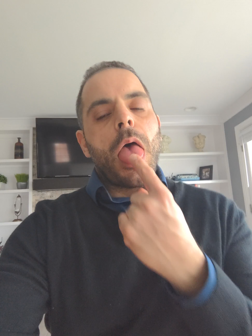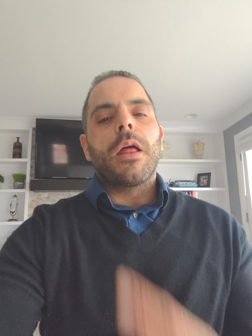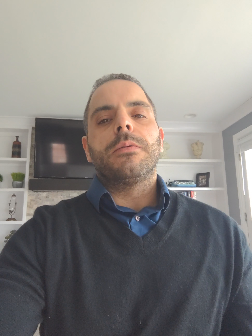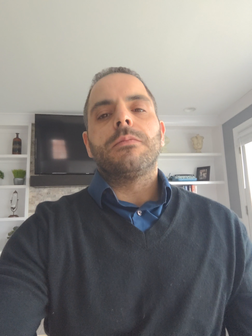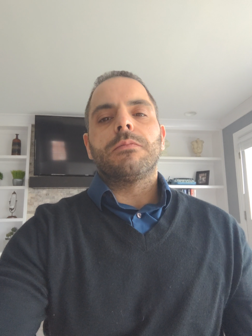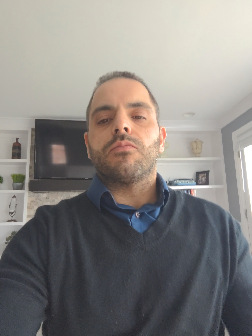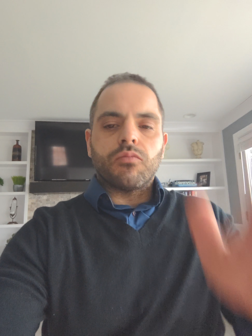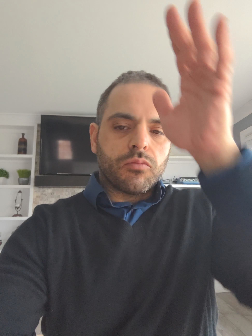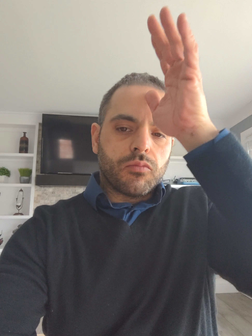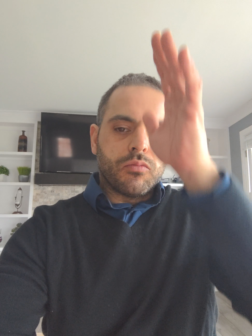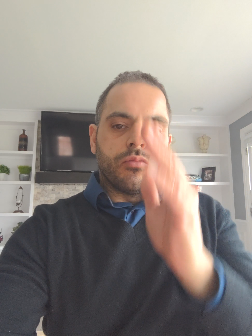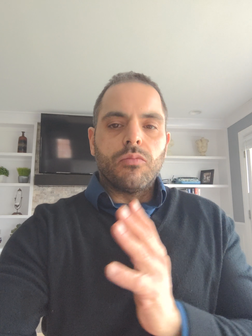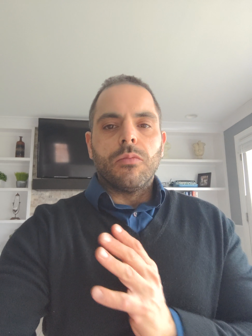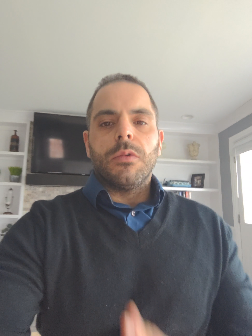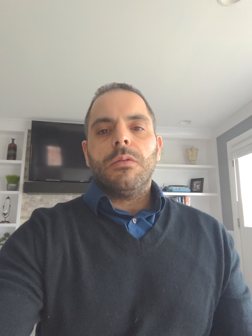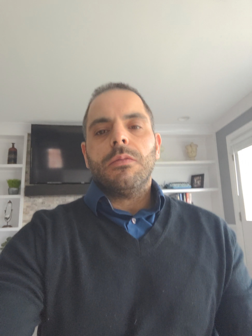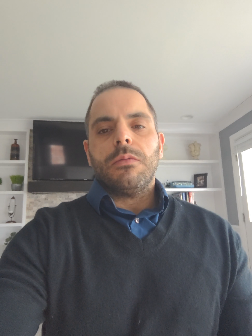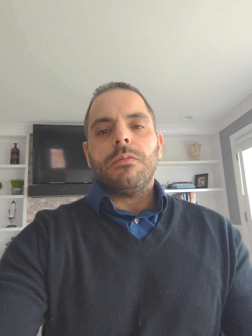man